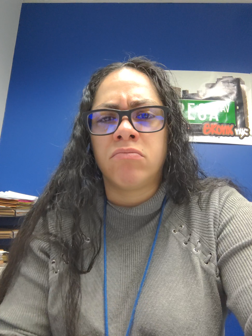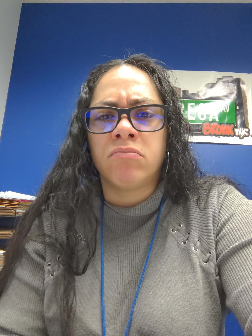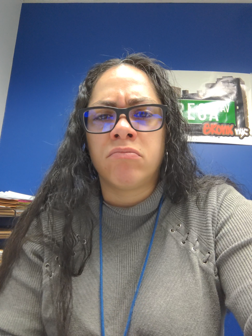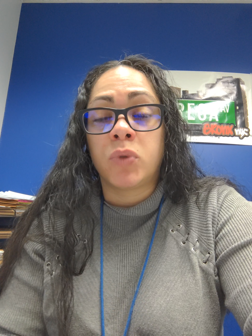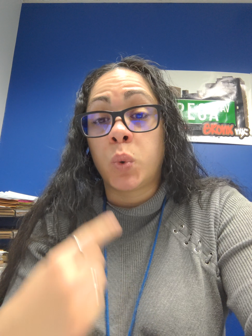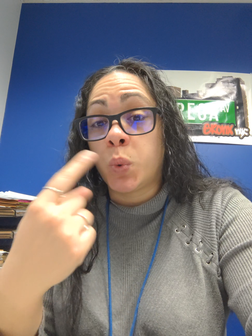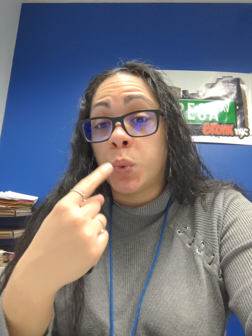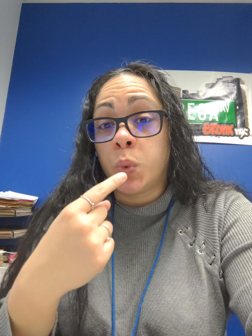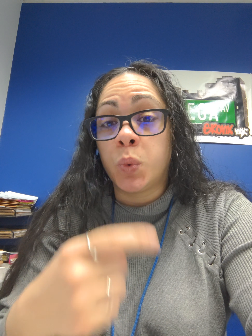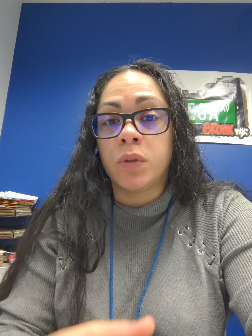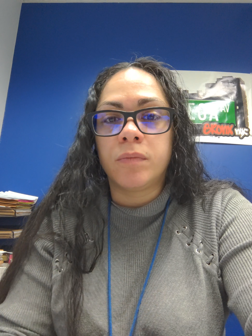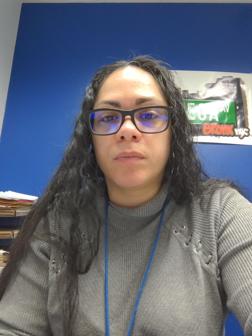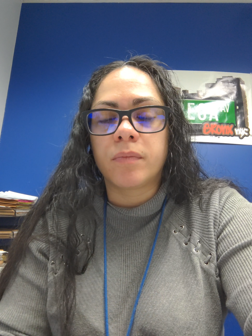who